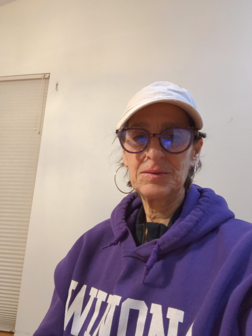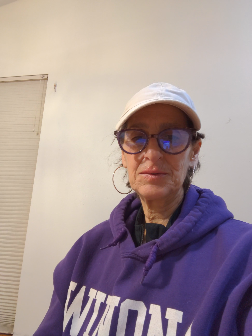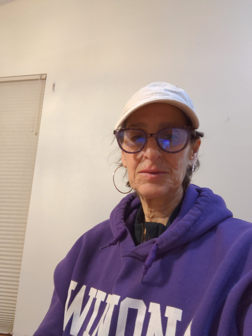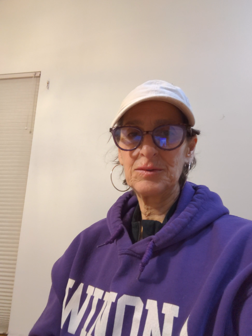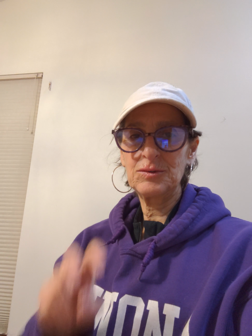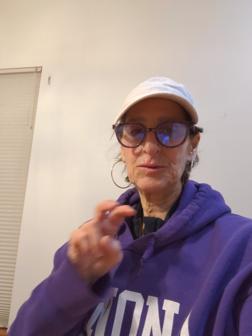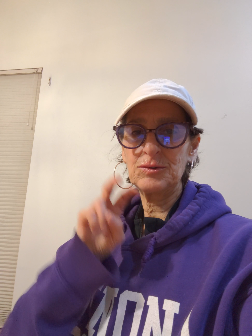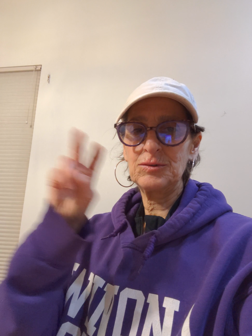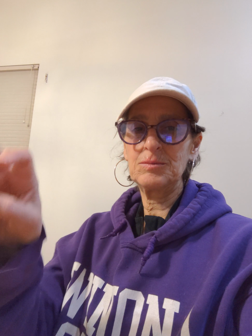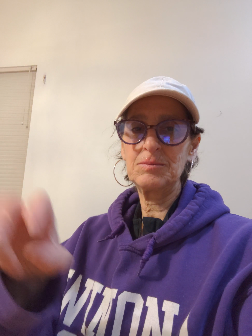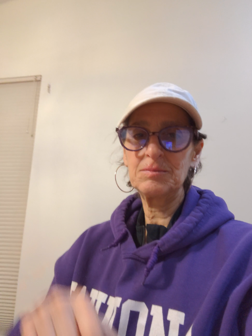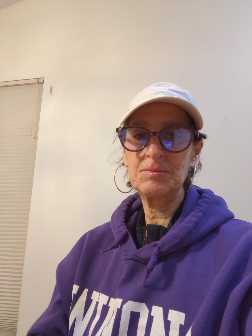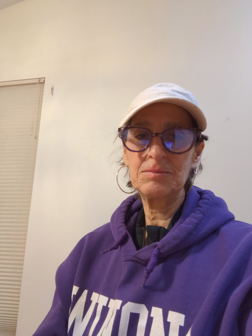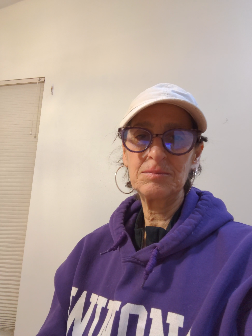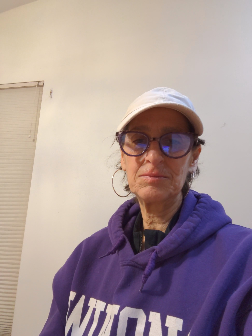jump